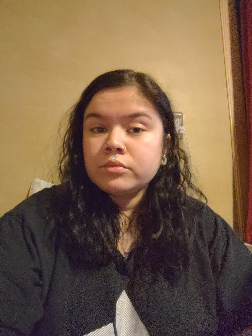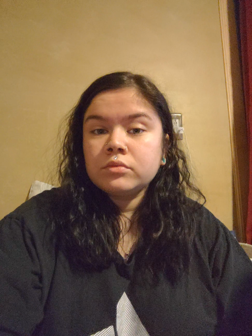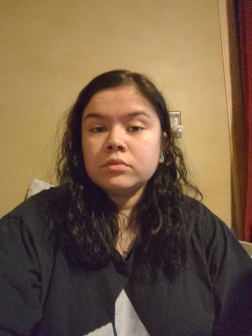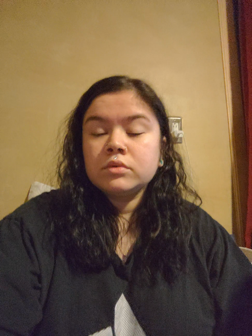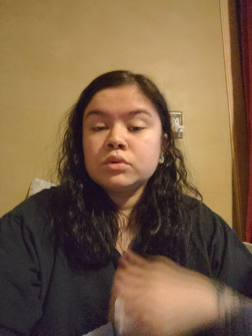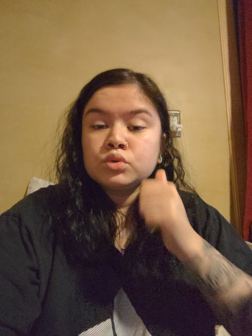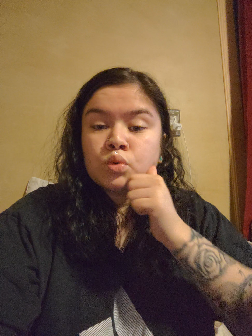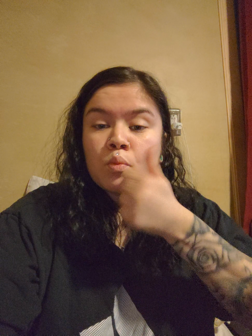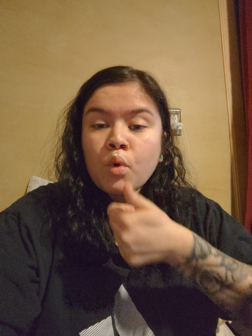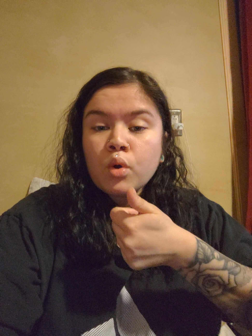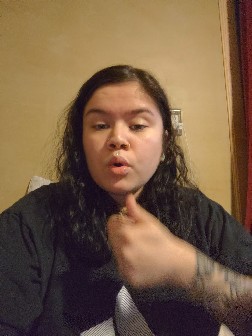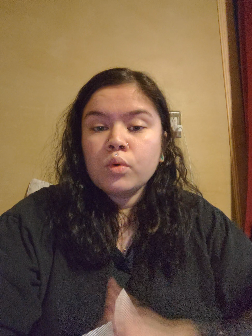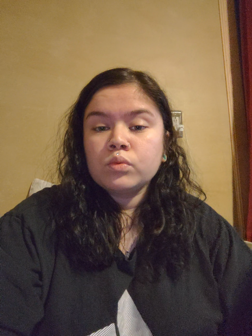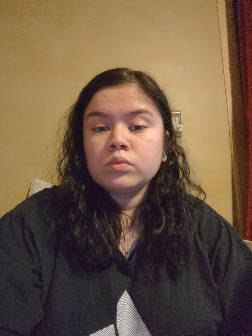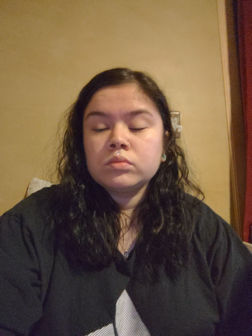tomorrow